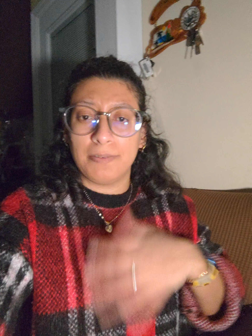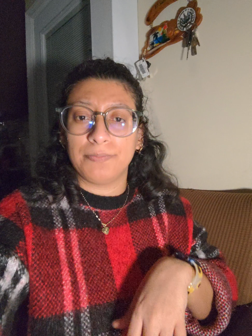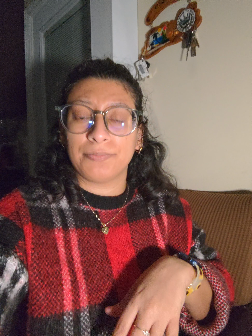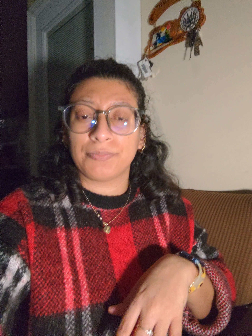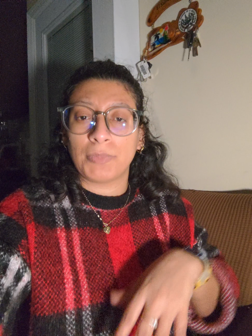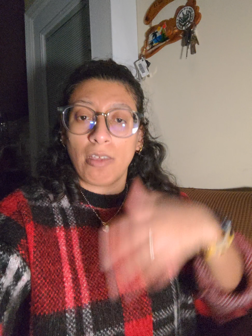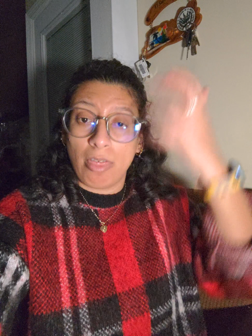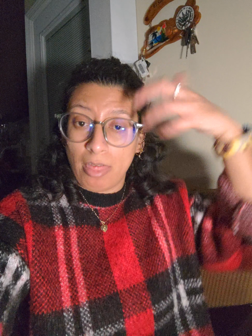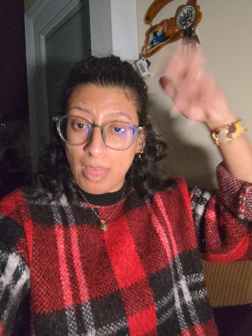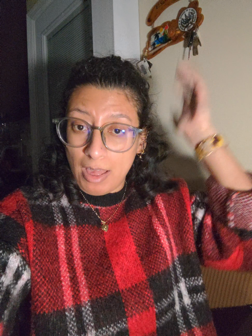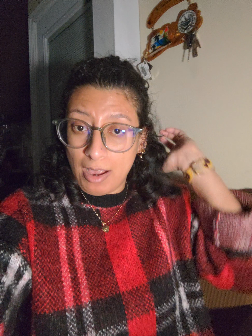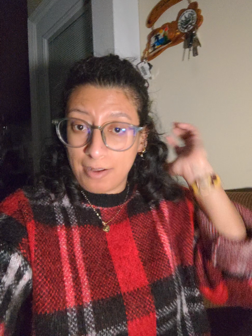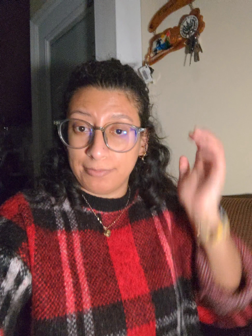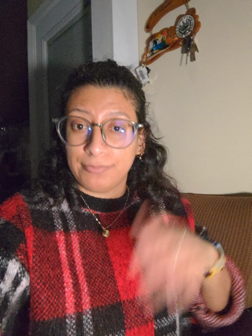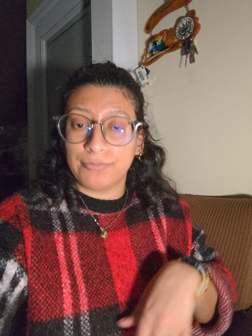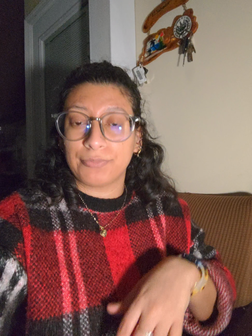lion